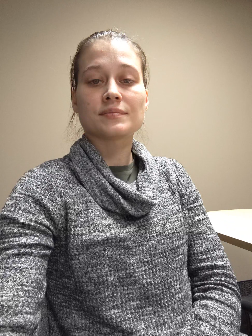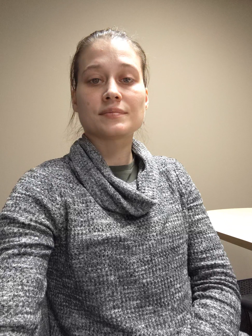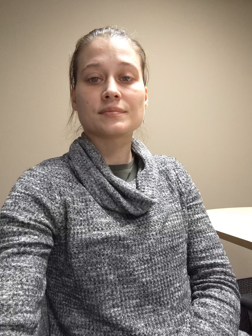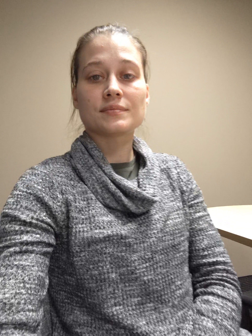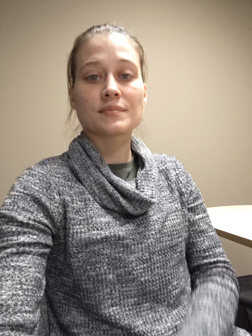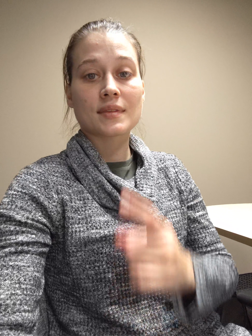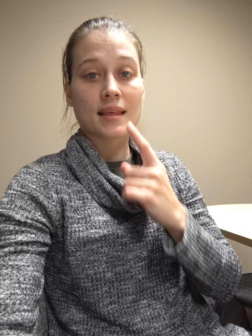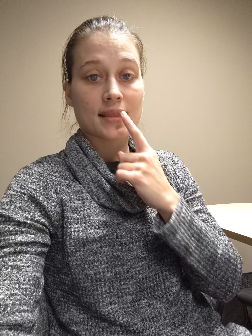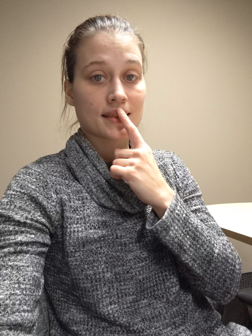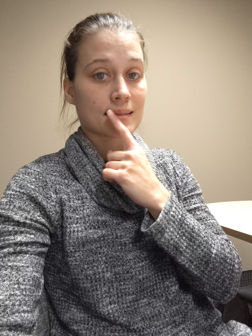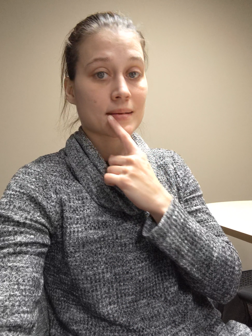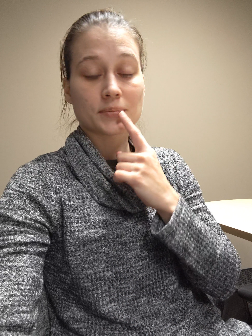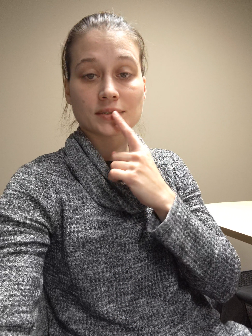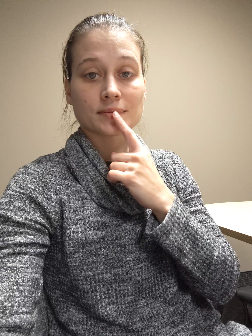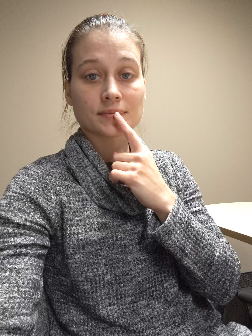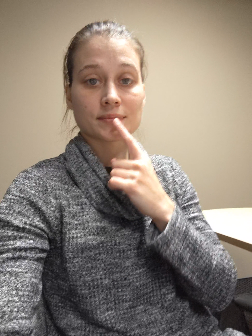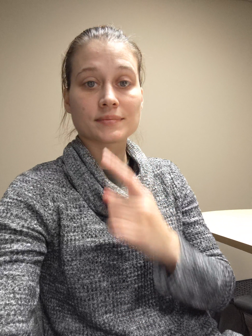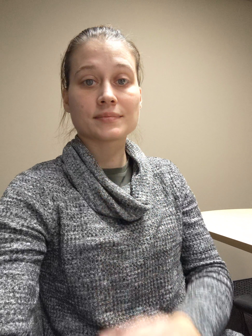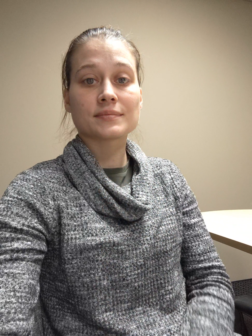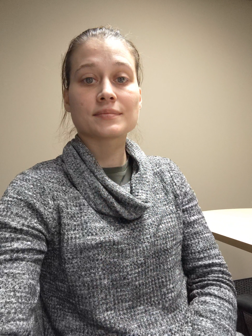lips